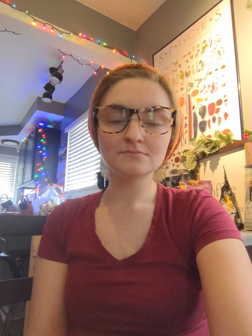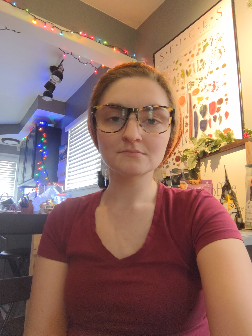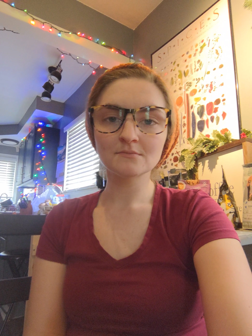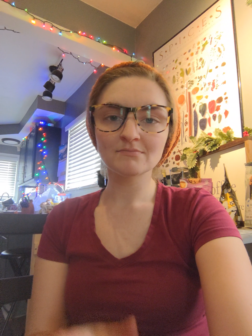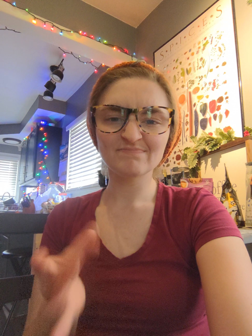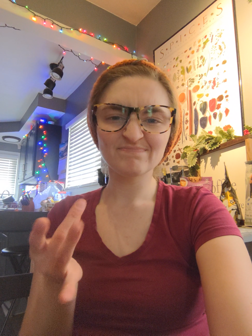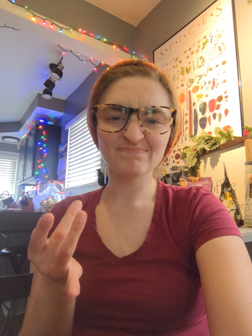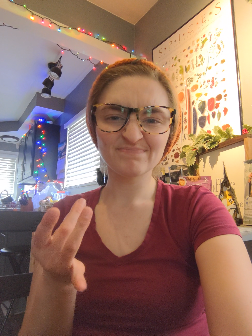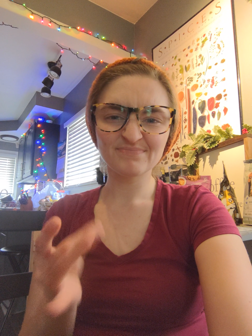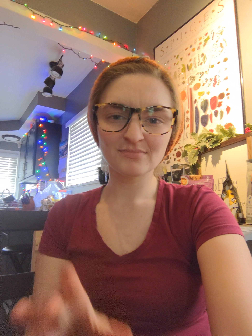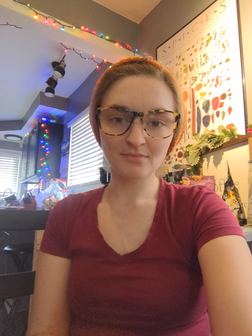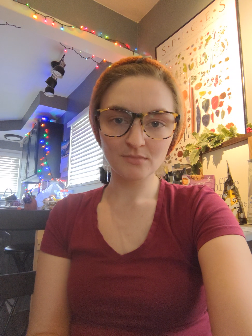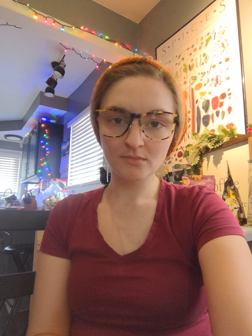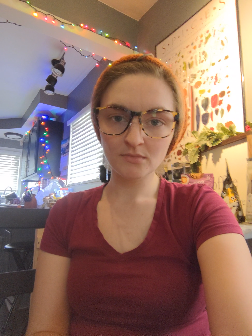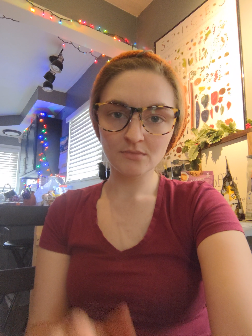sticky